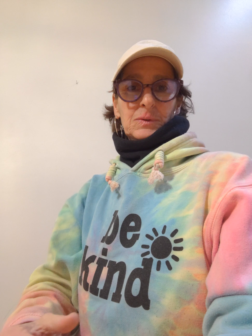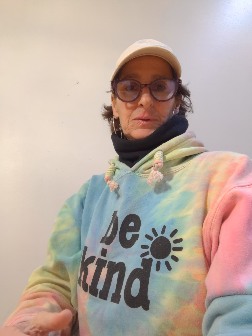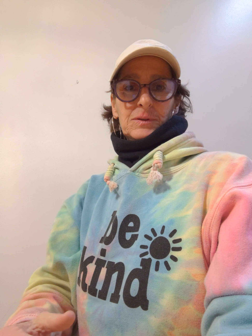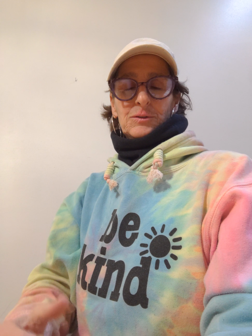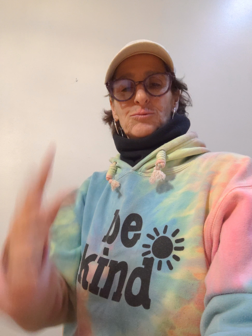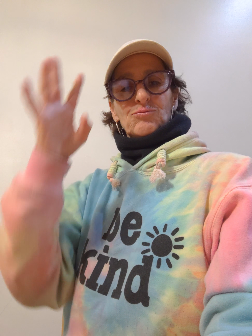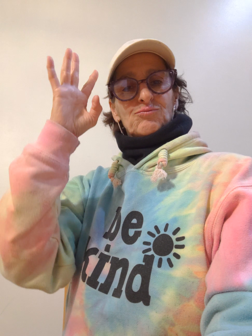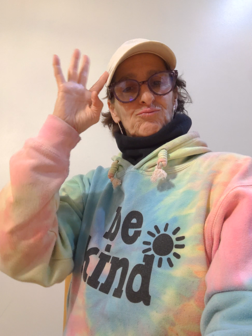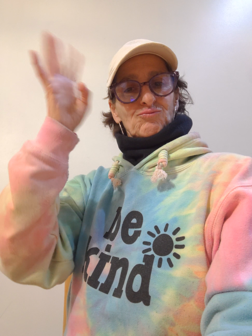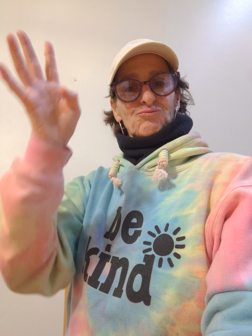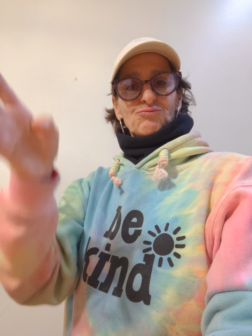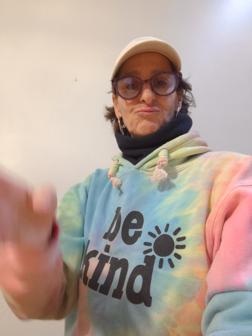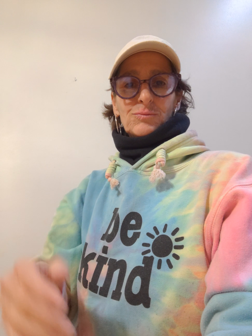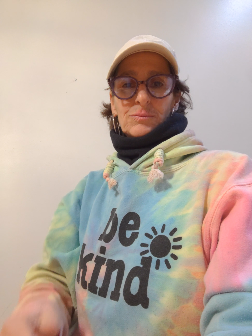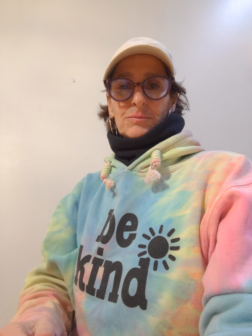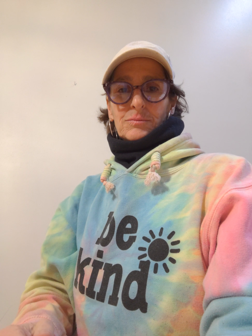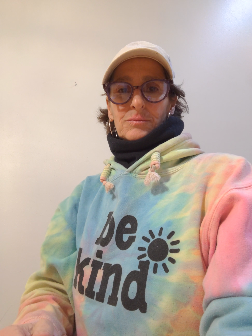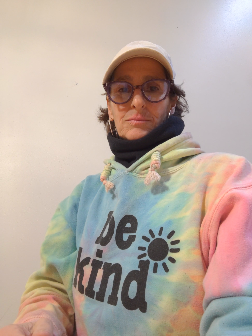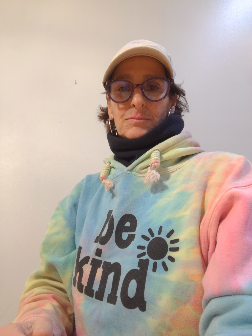pretend